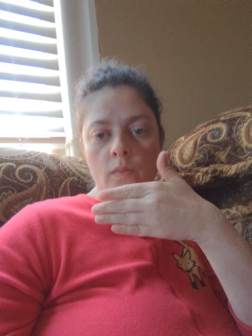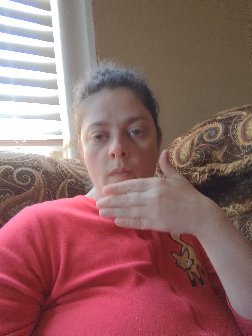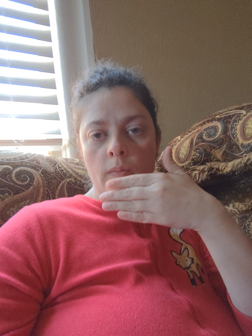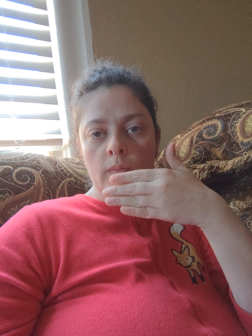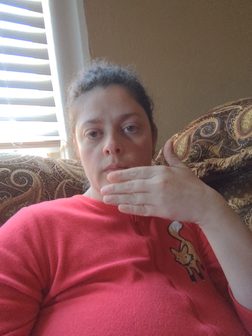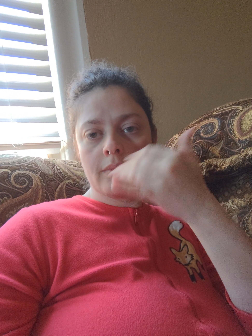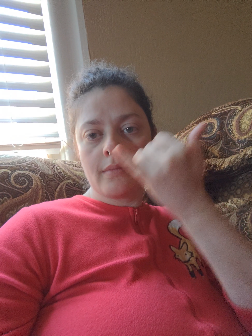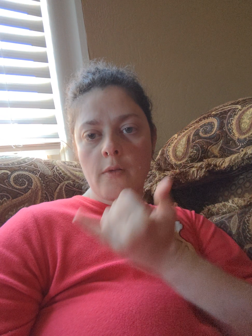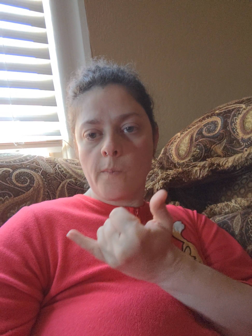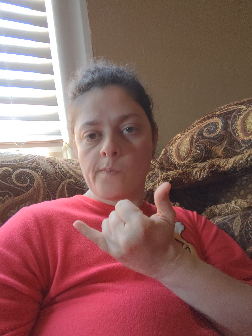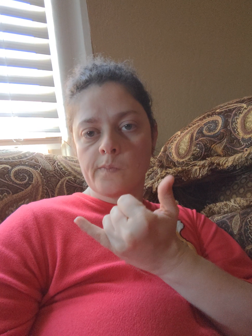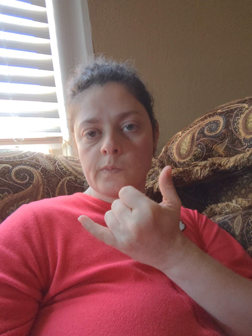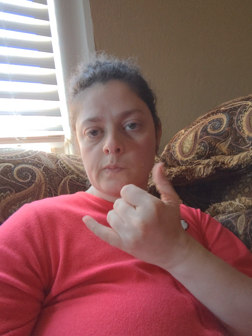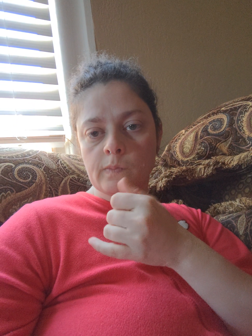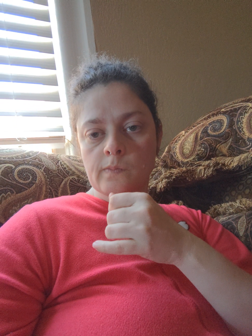now